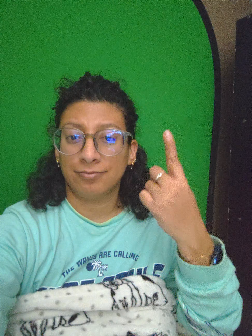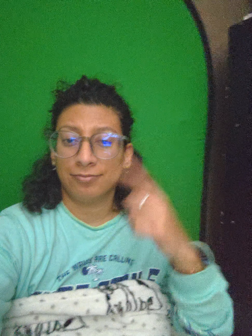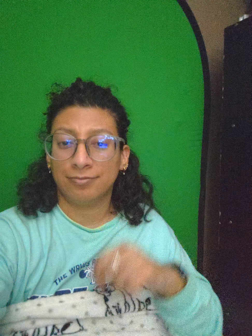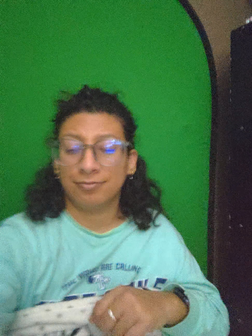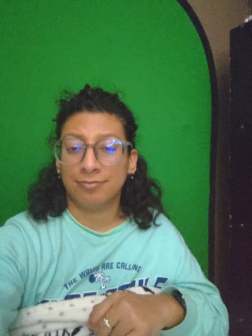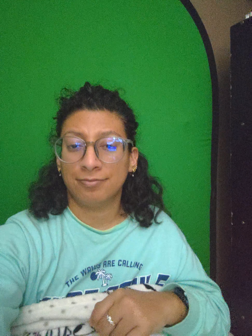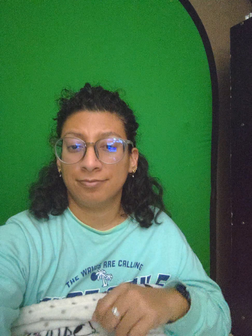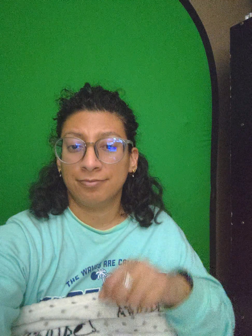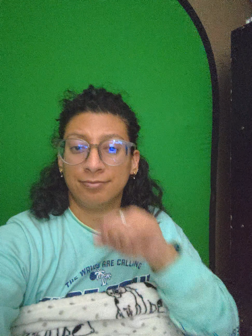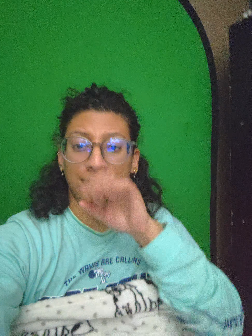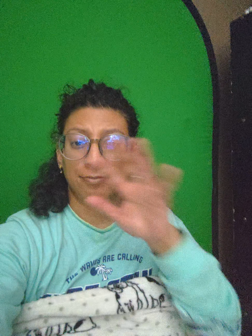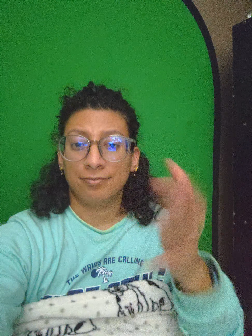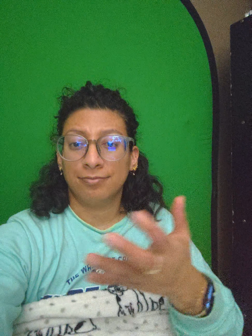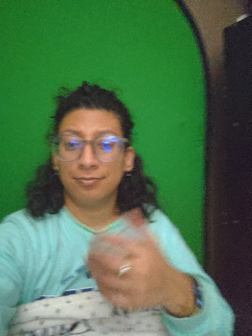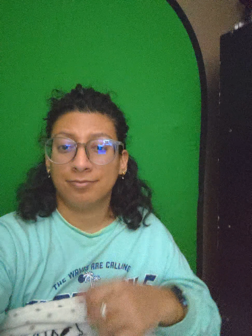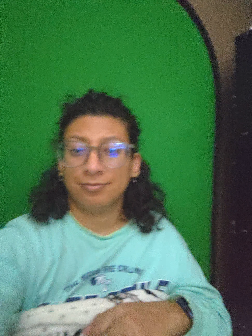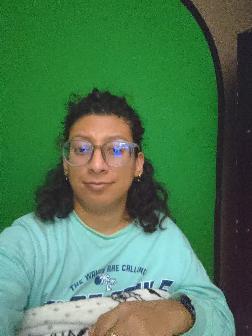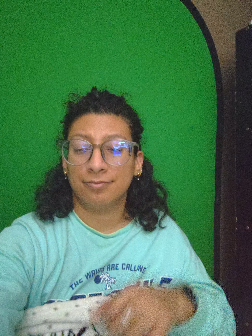balloon